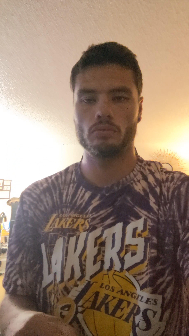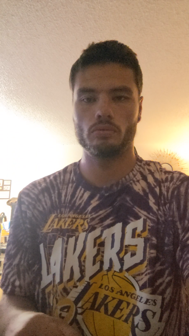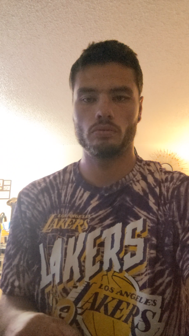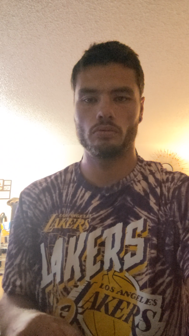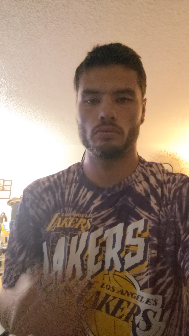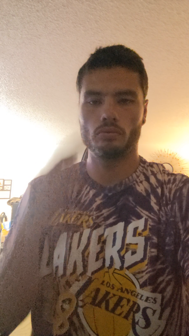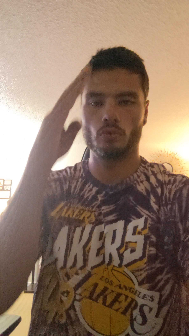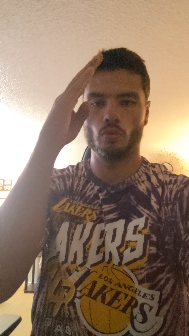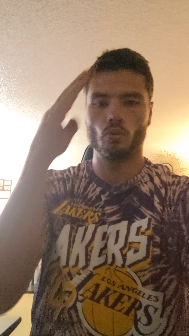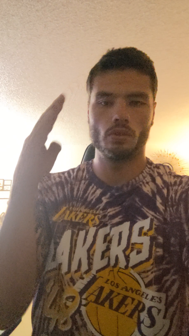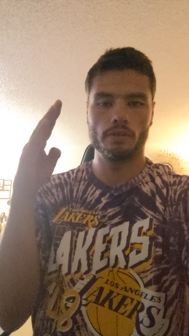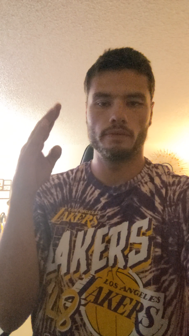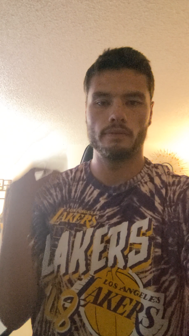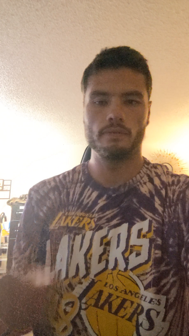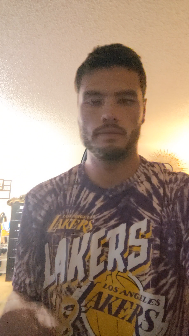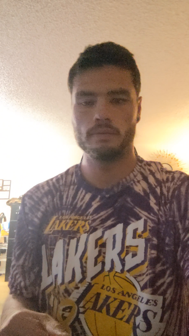roof